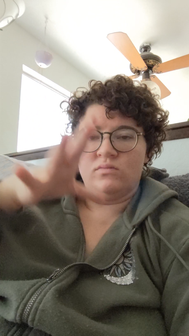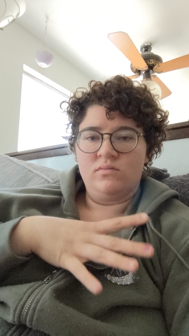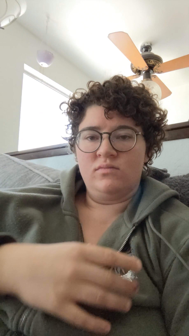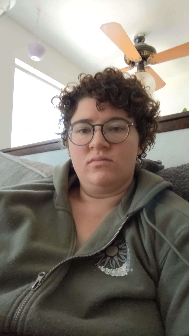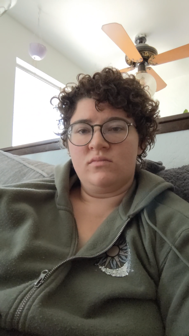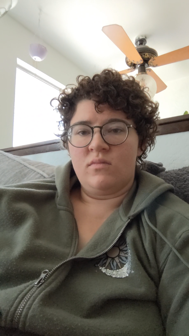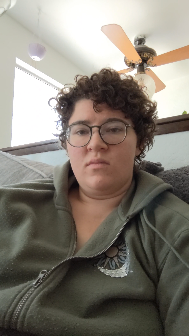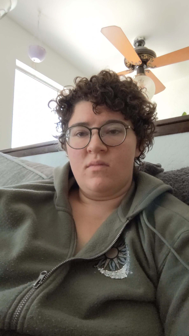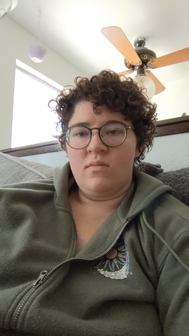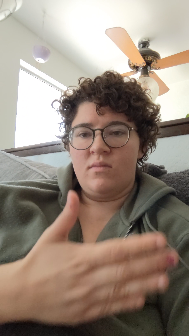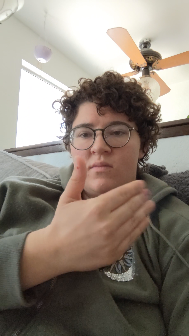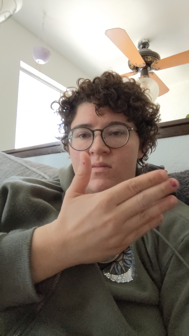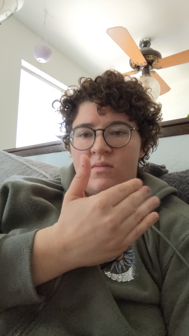butterfly